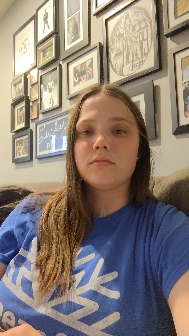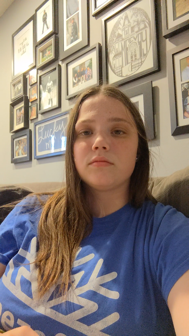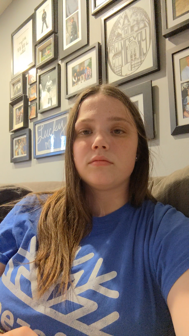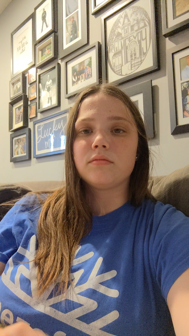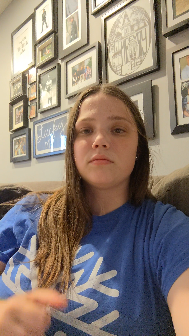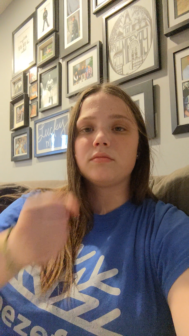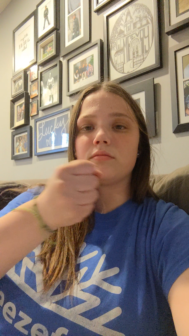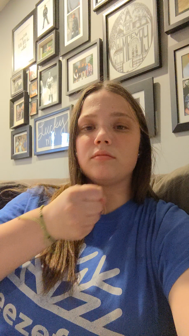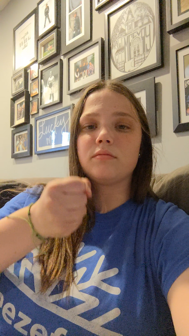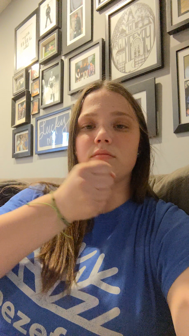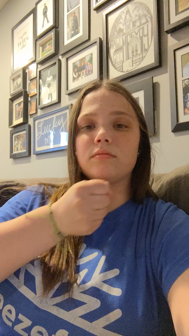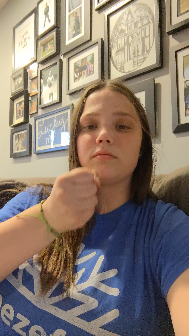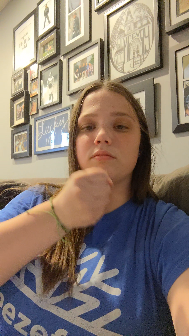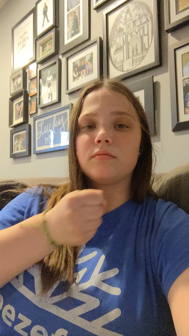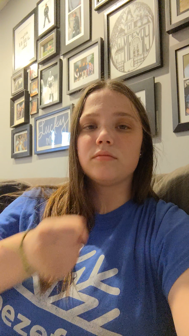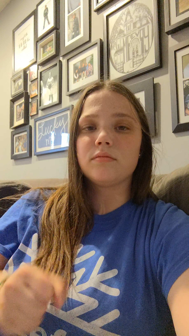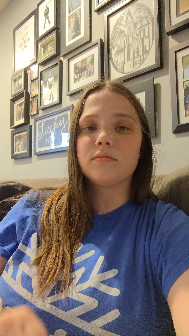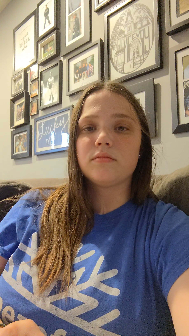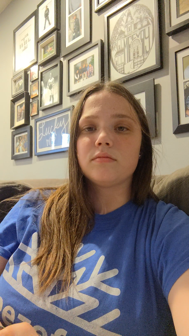coffee